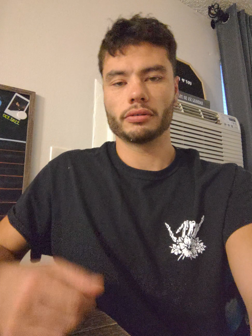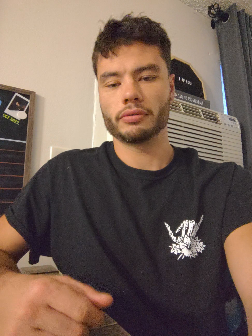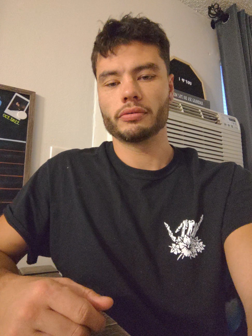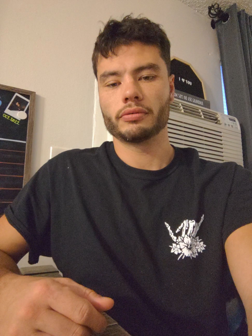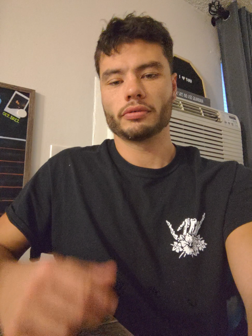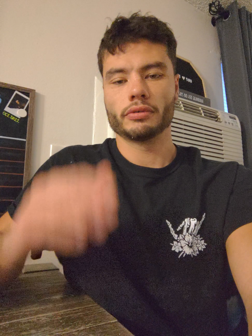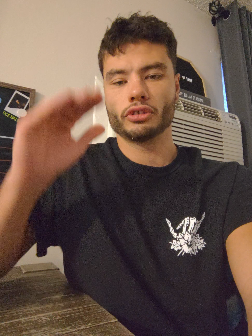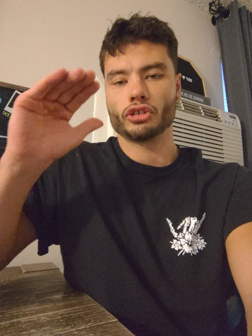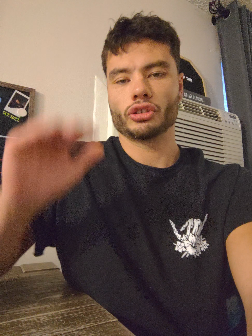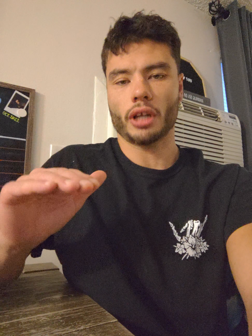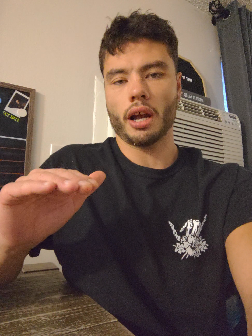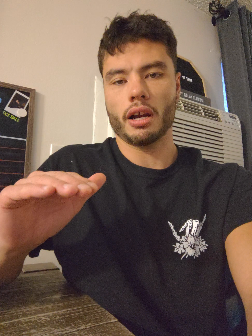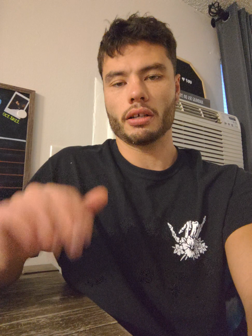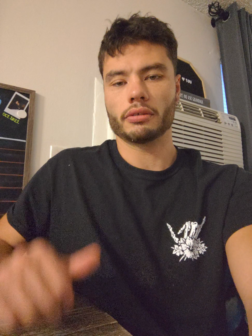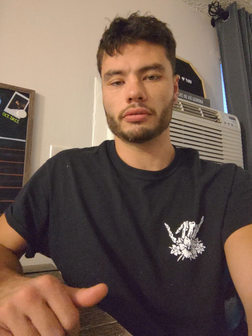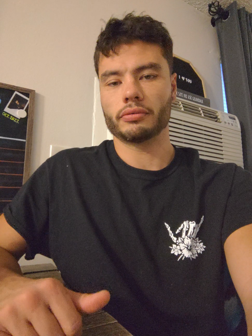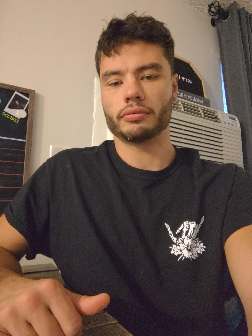child